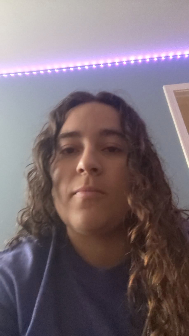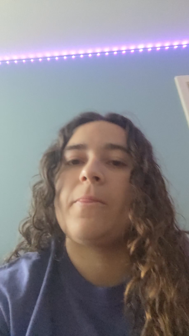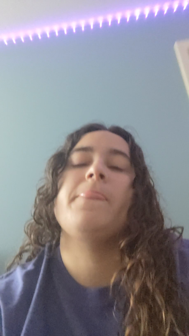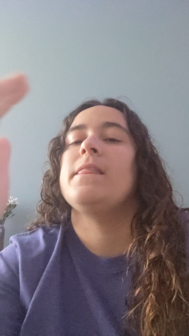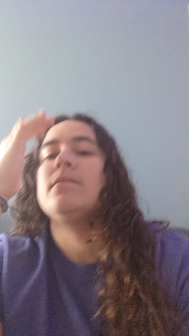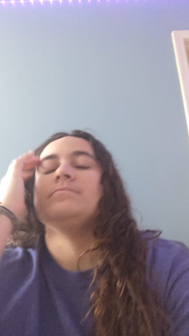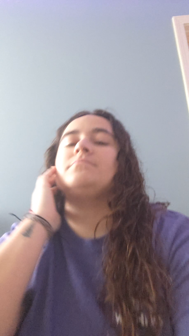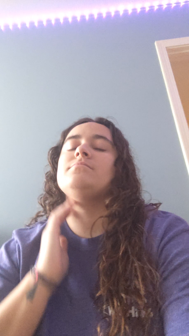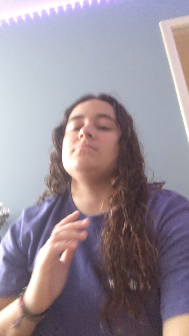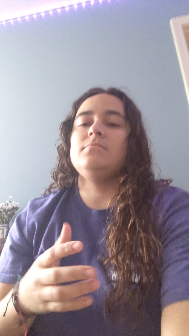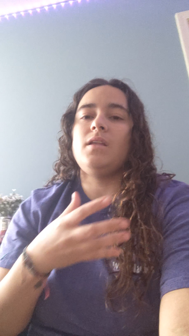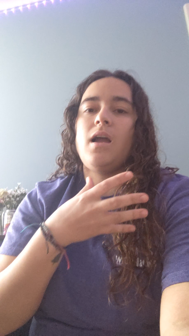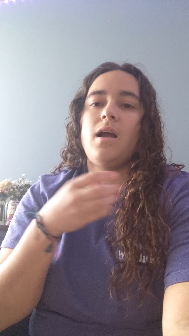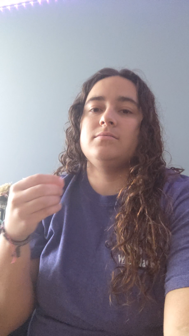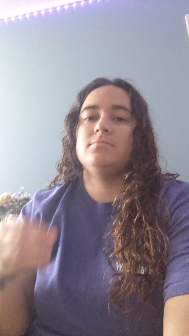and